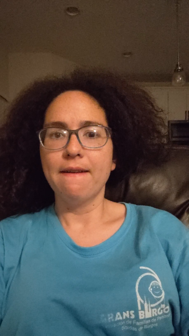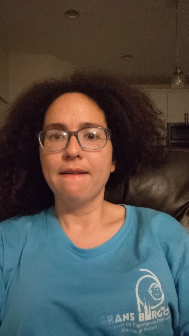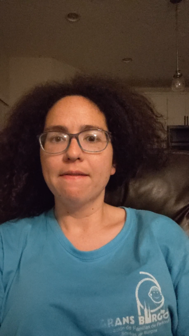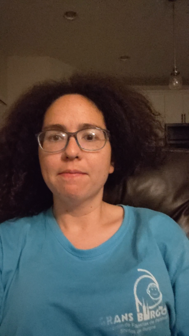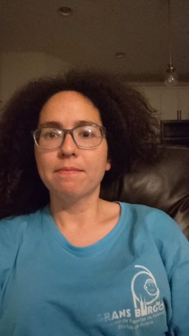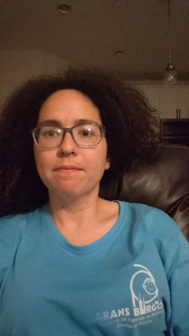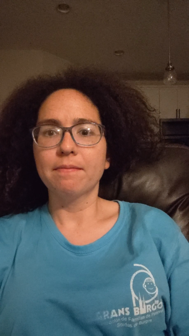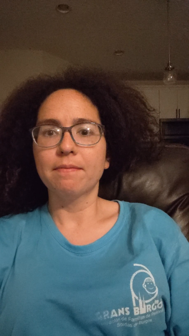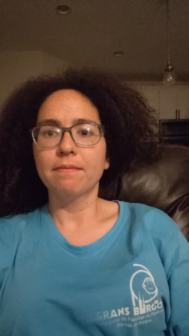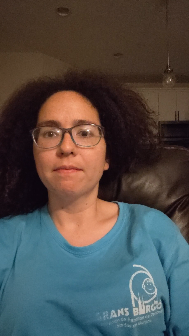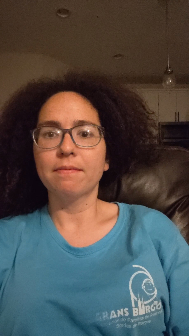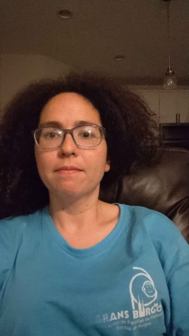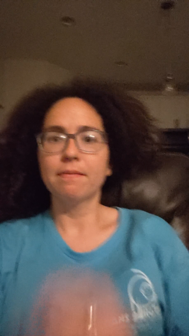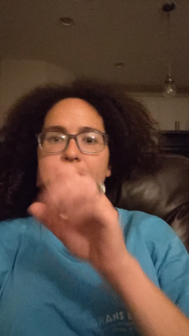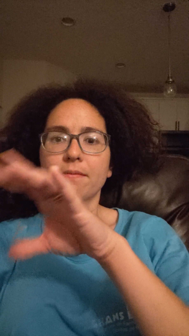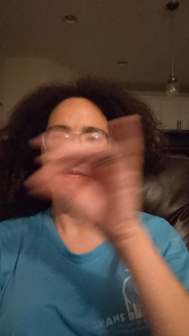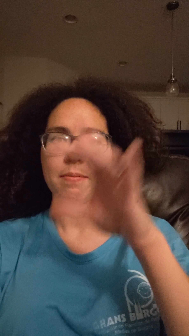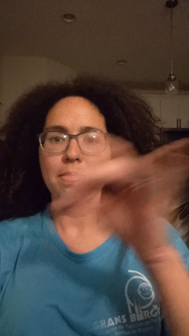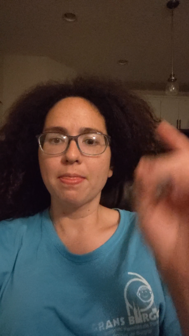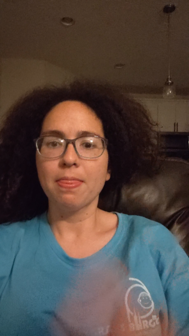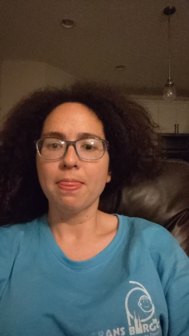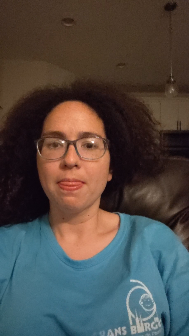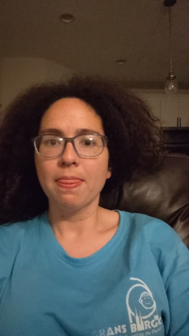choose